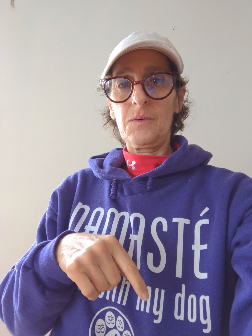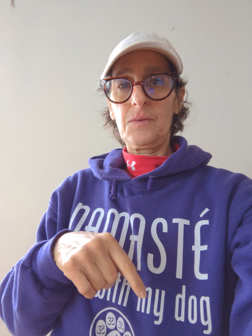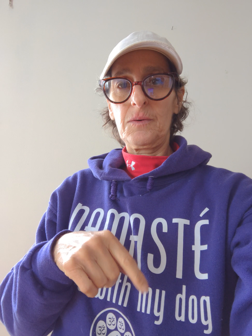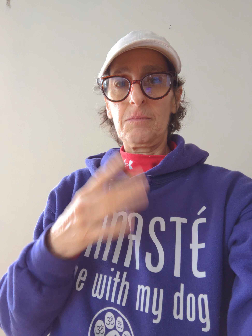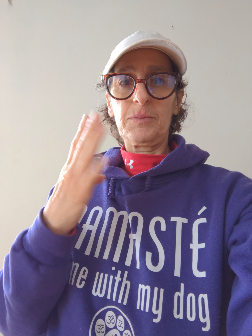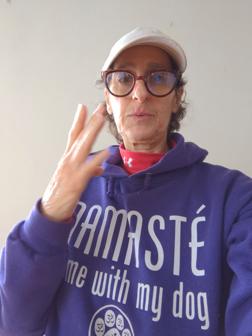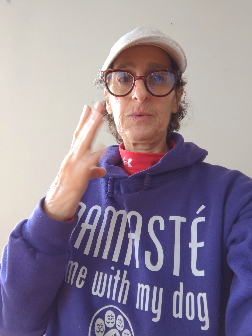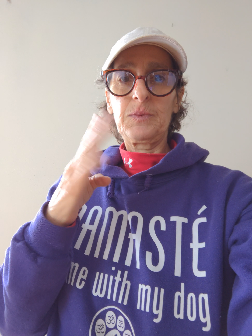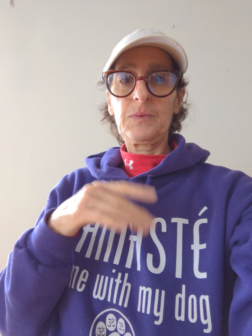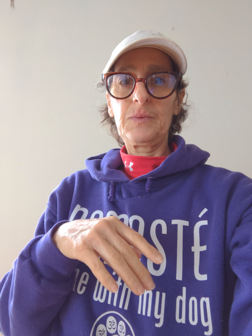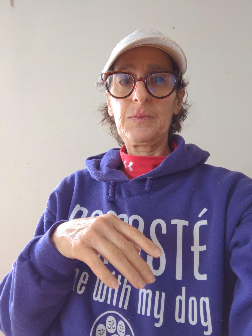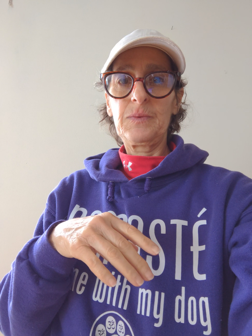blue